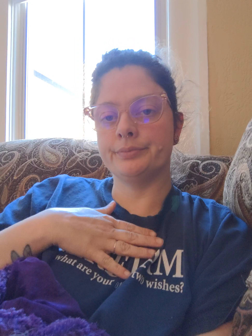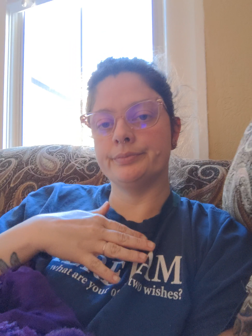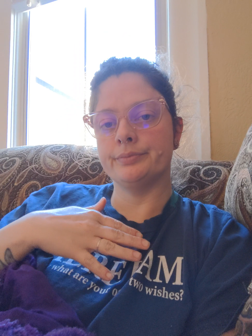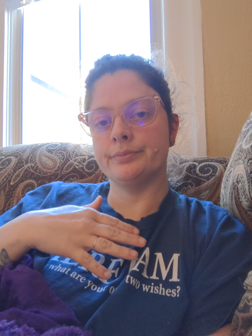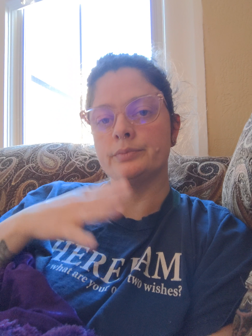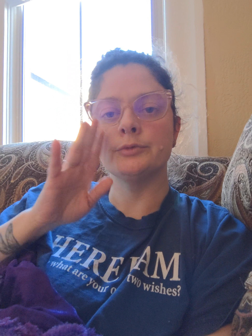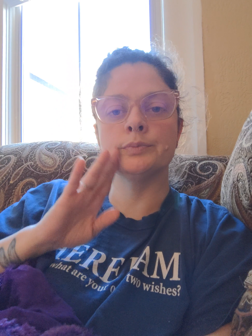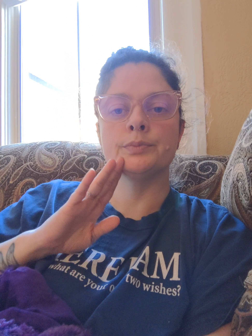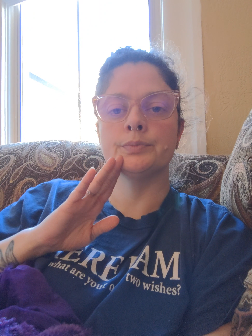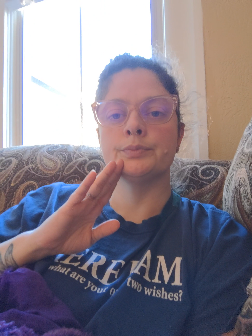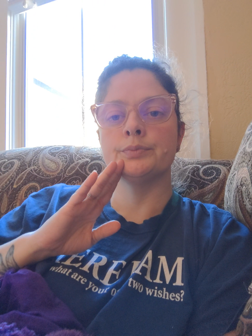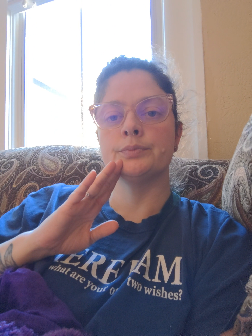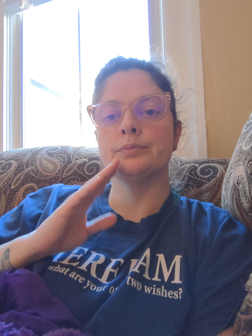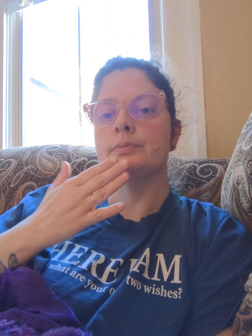brown